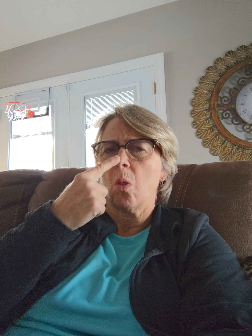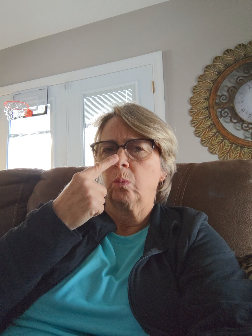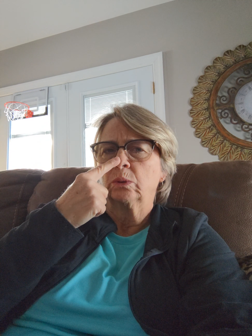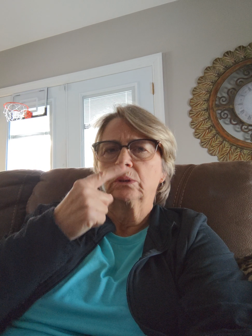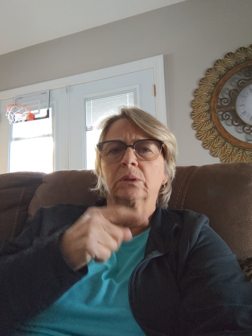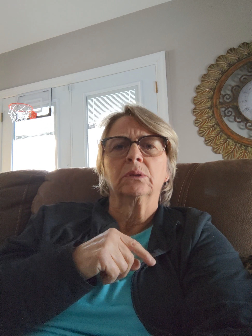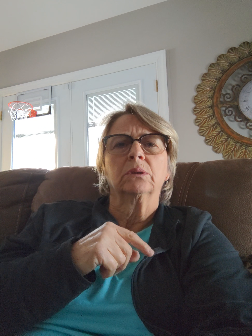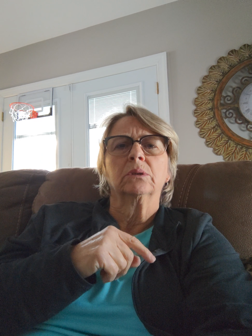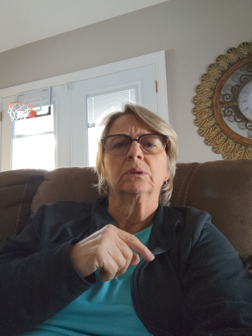nose